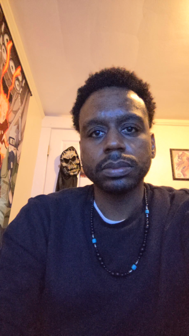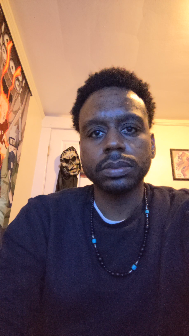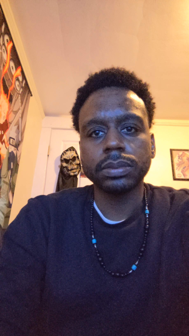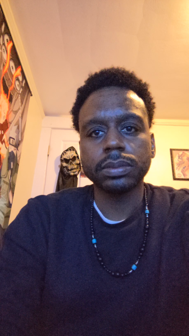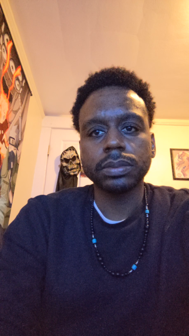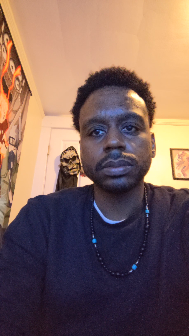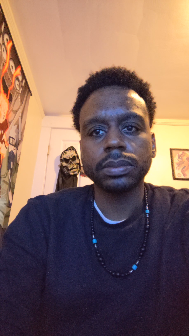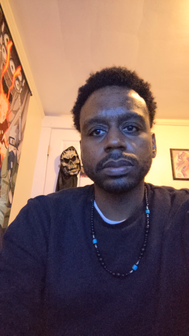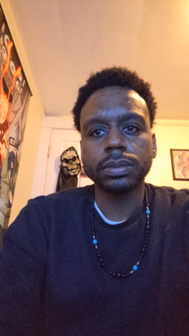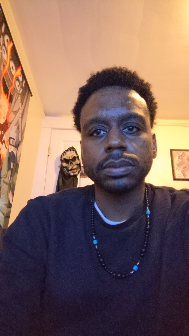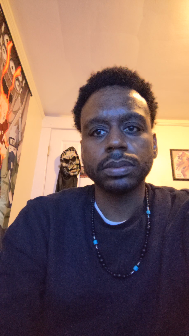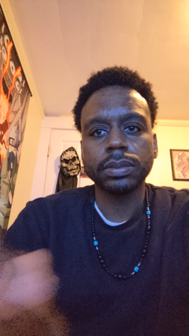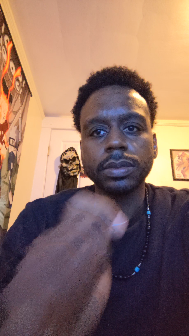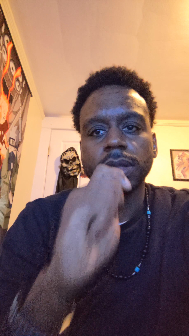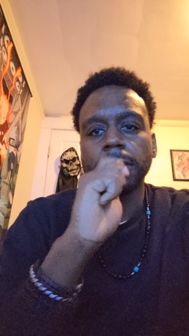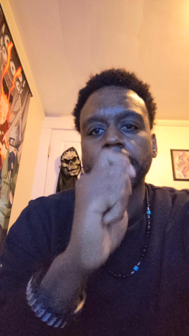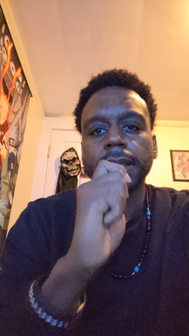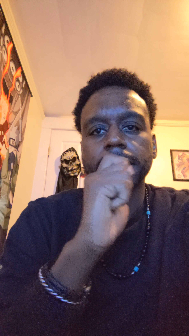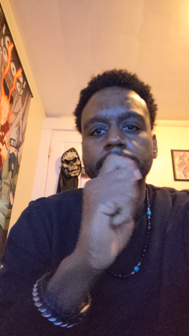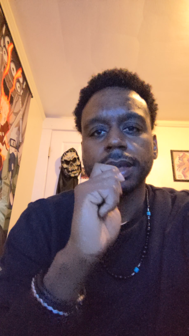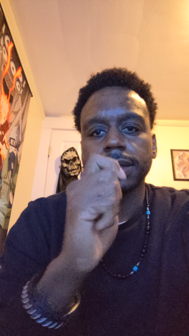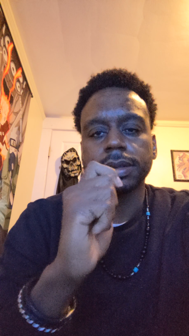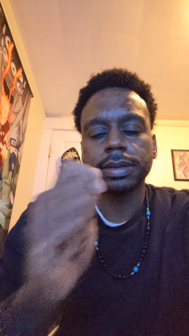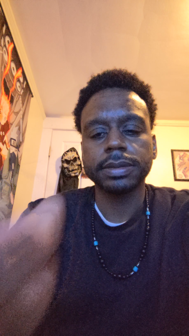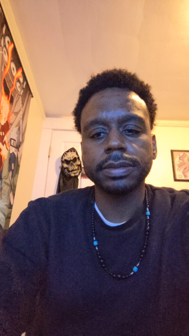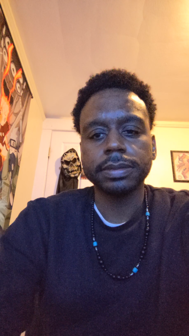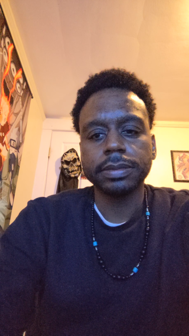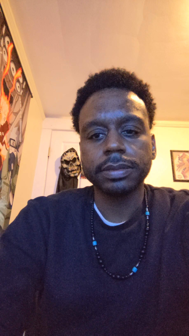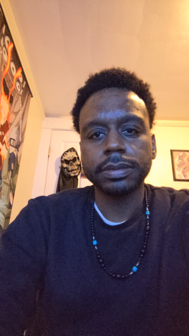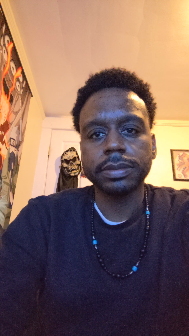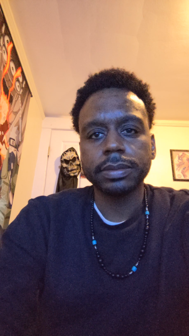popsicle